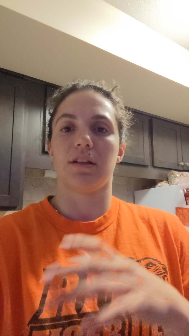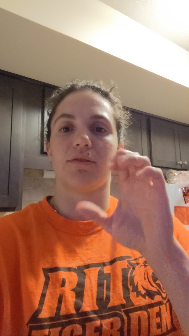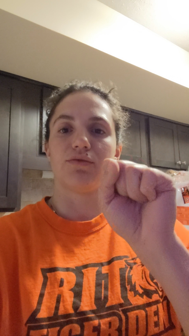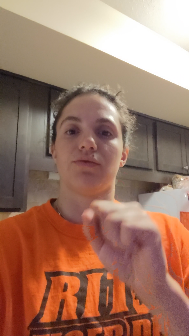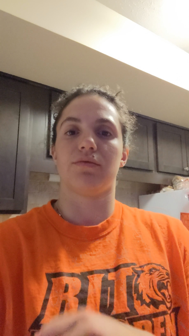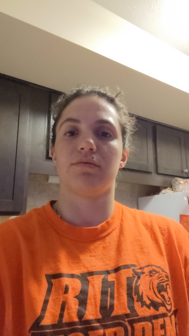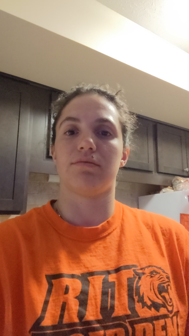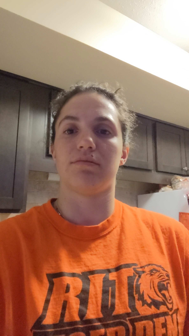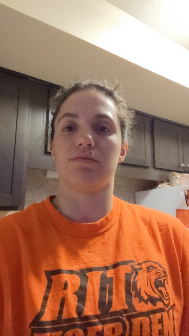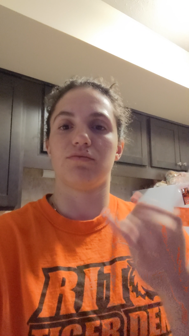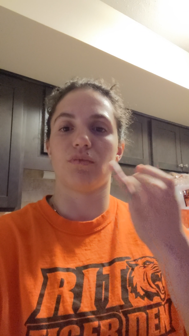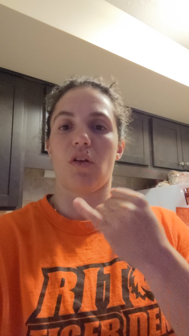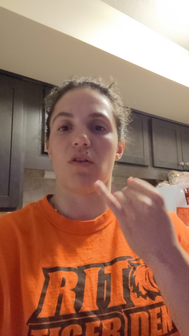draw